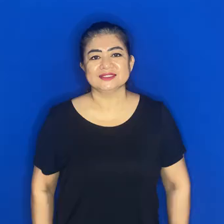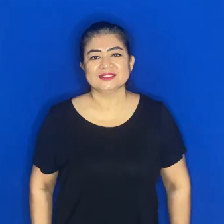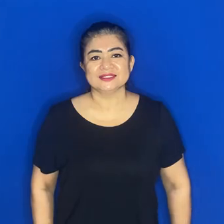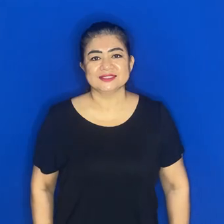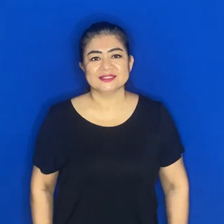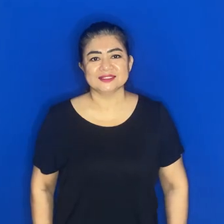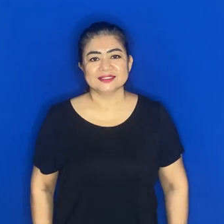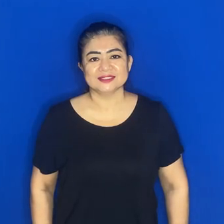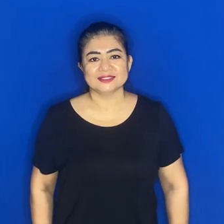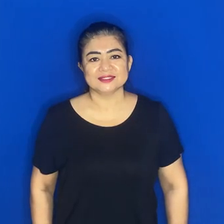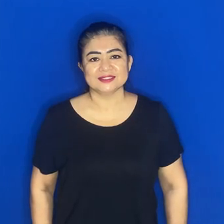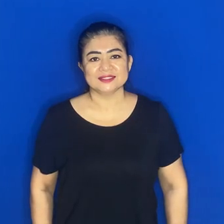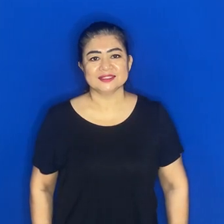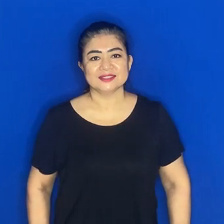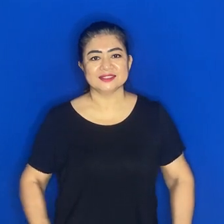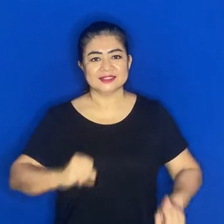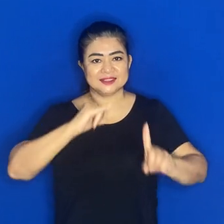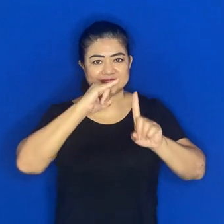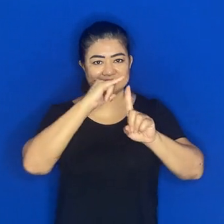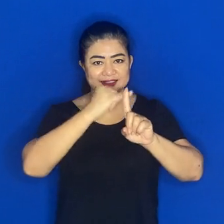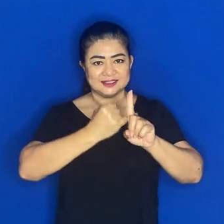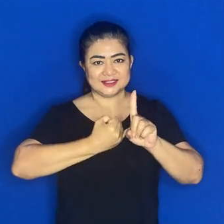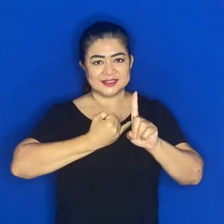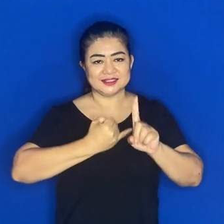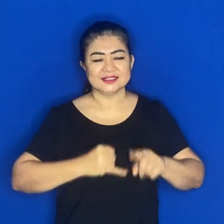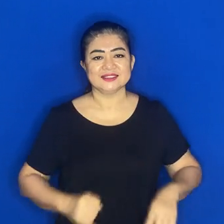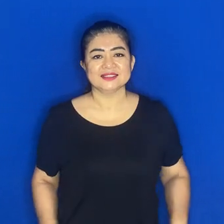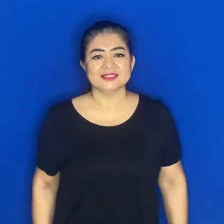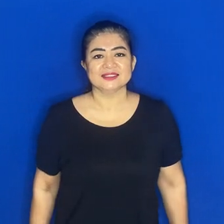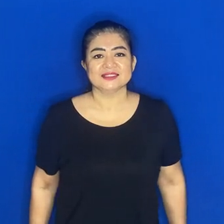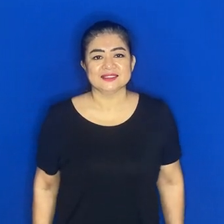january